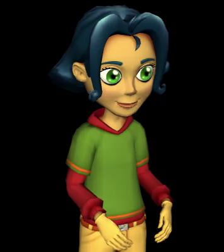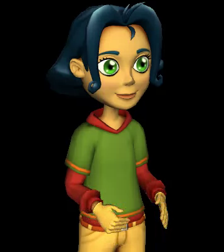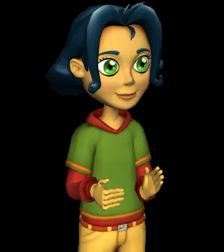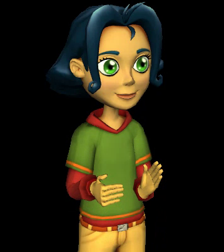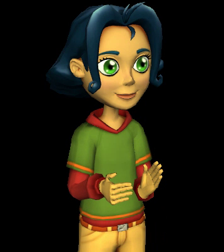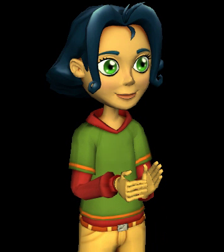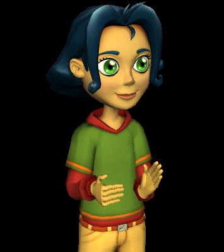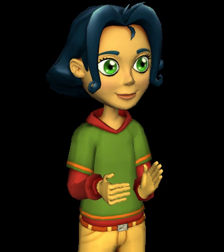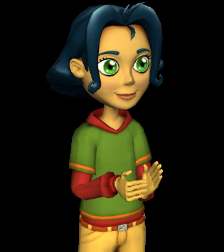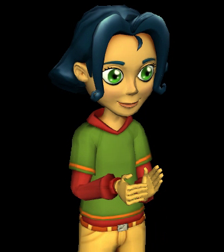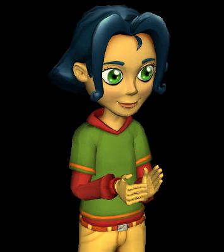مرة أخرى